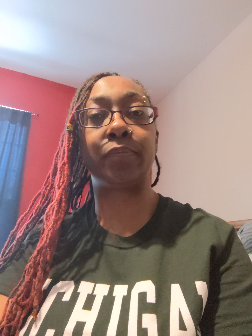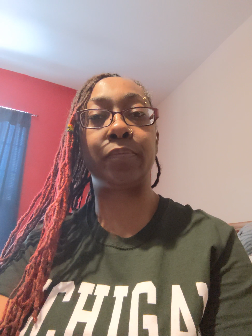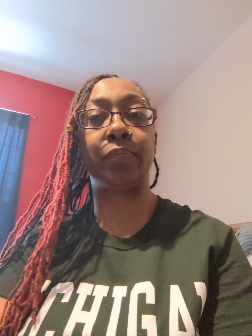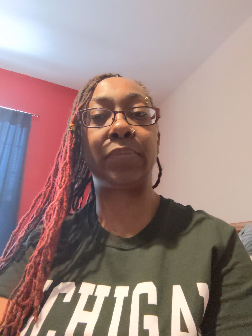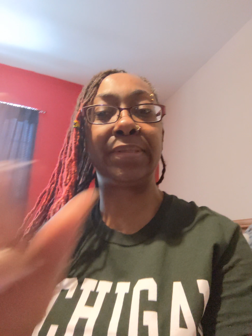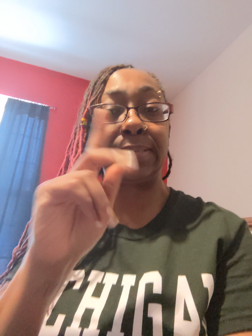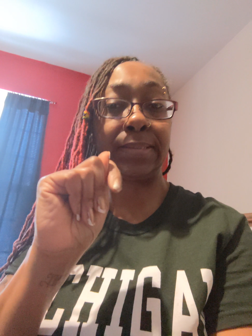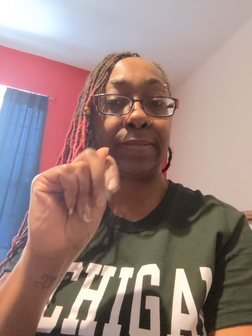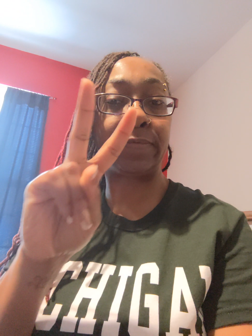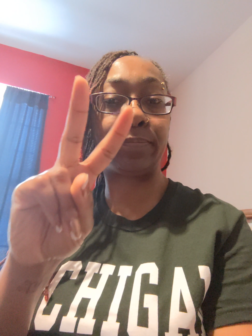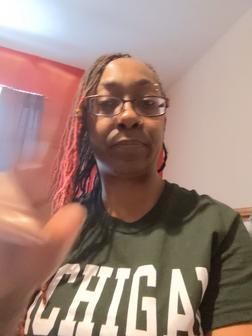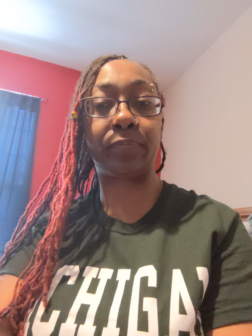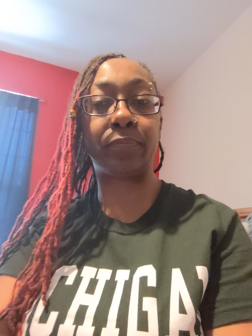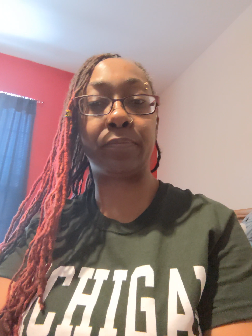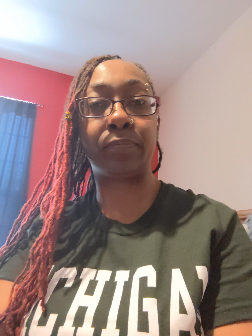TV